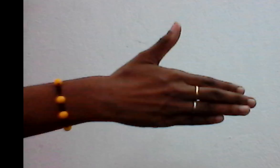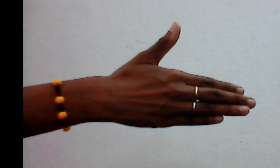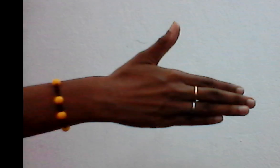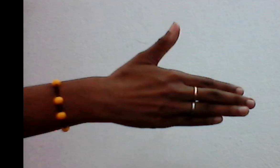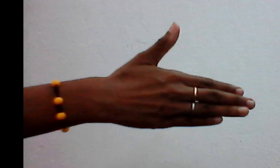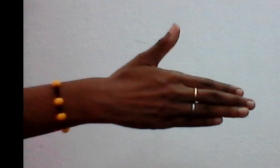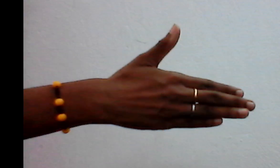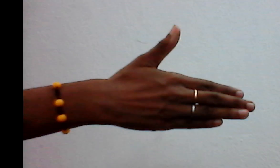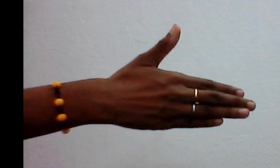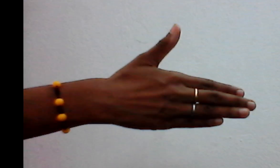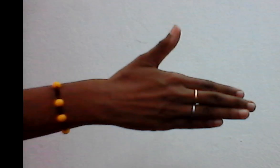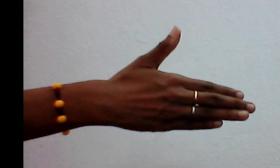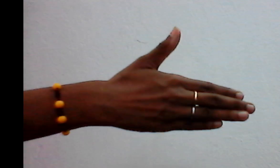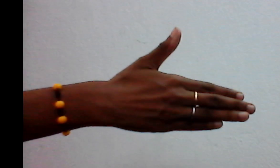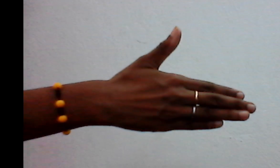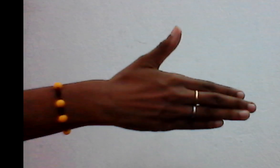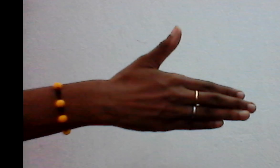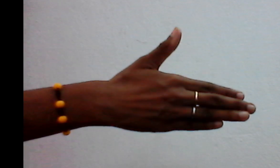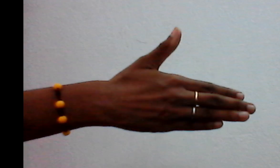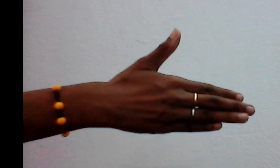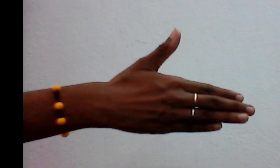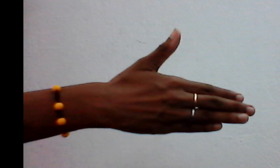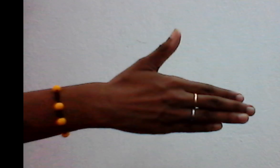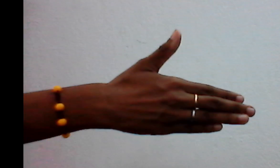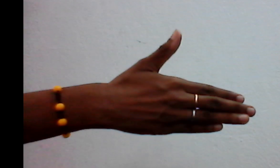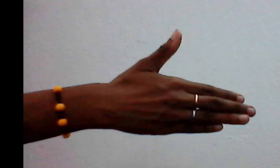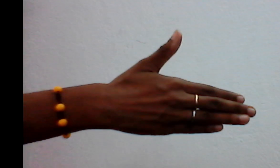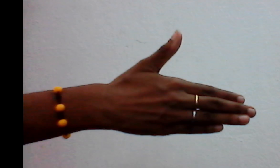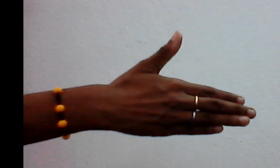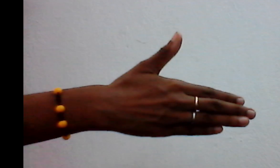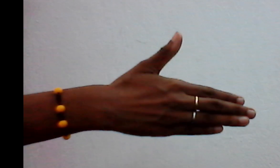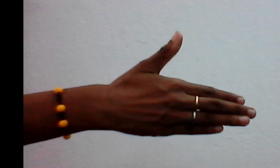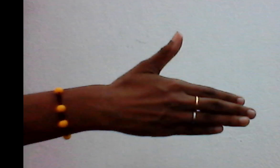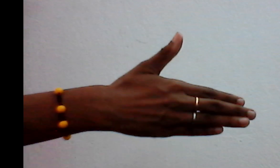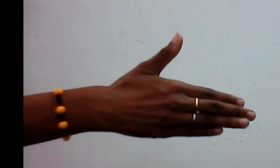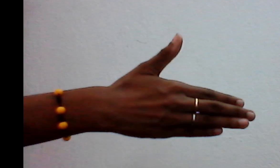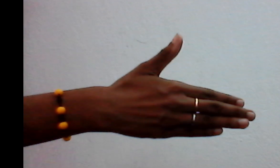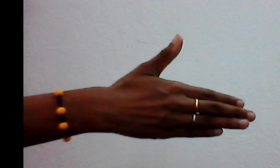ആ